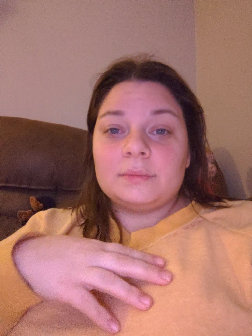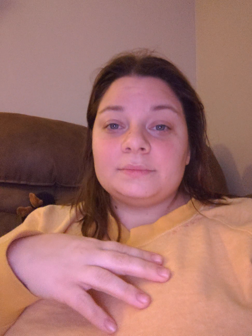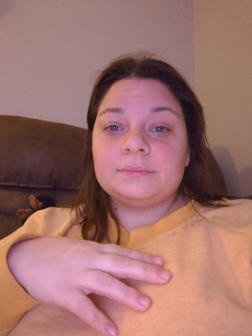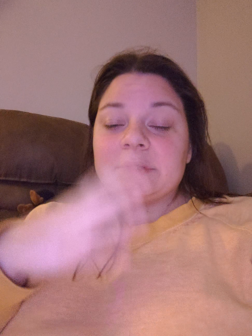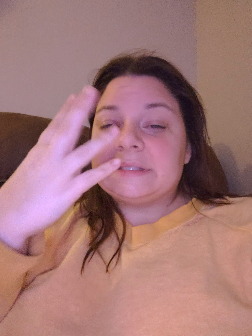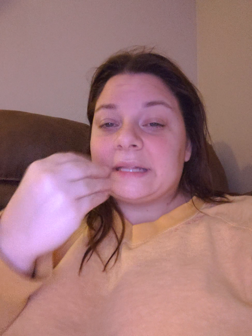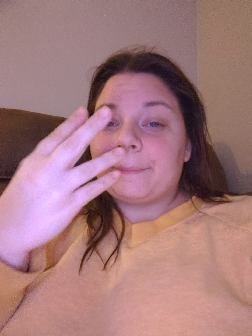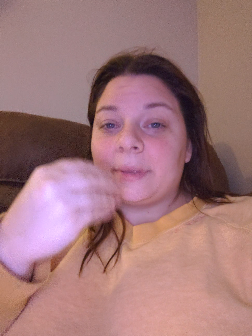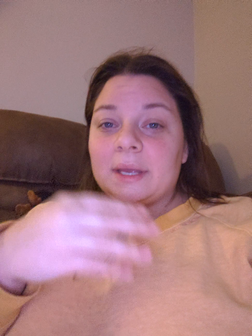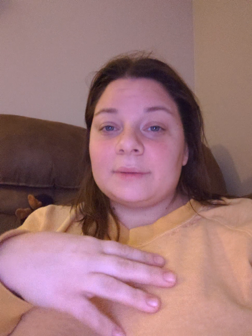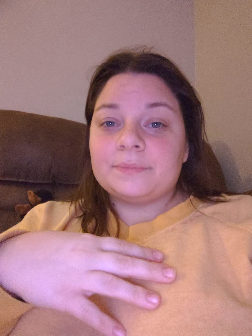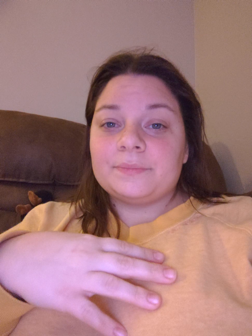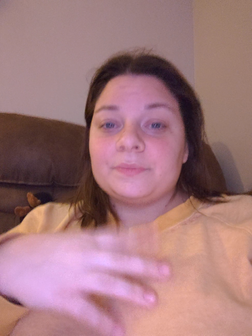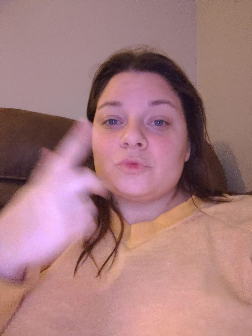sleepy